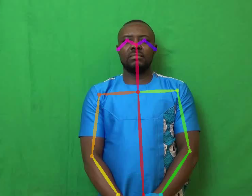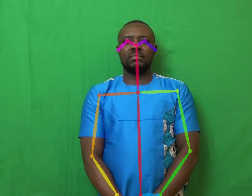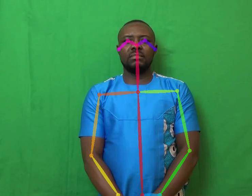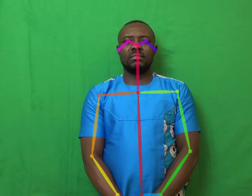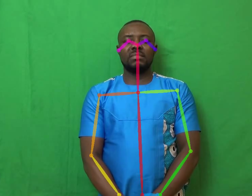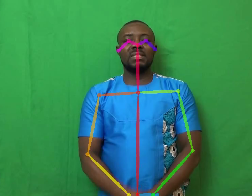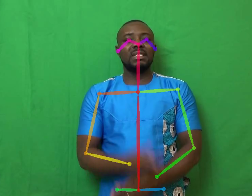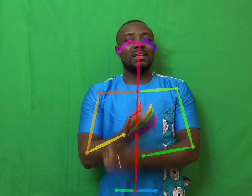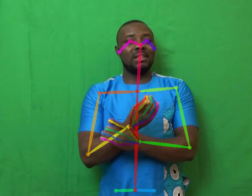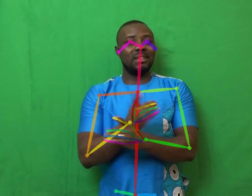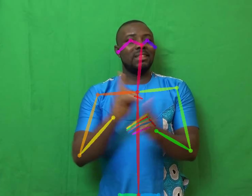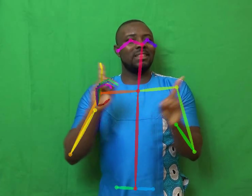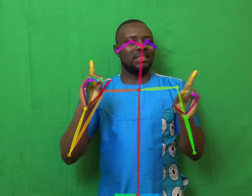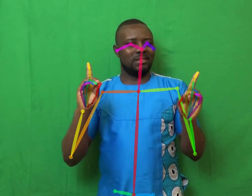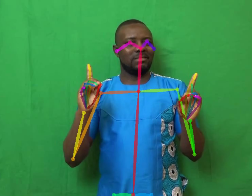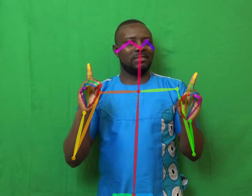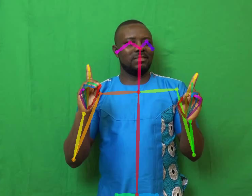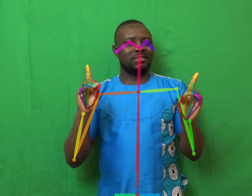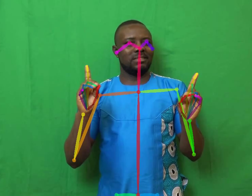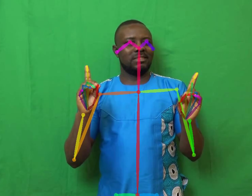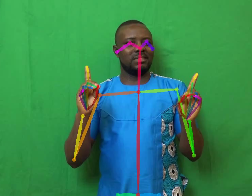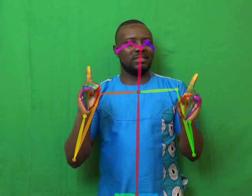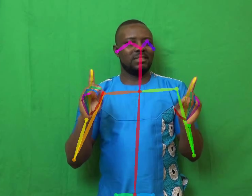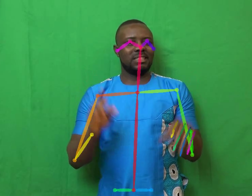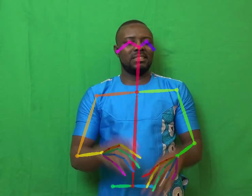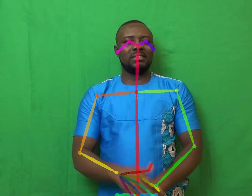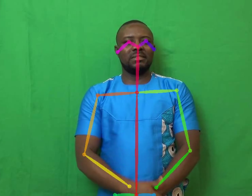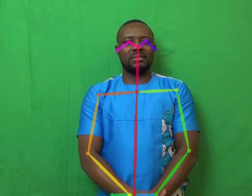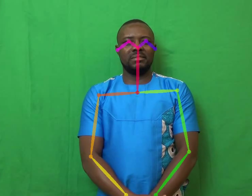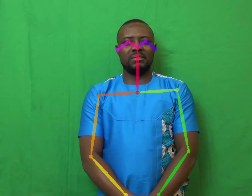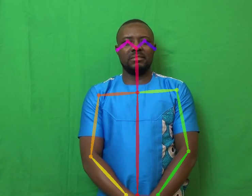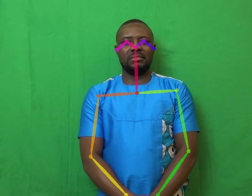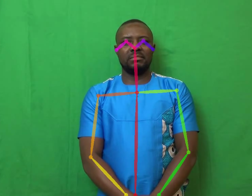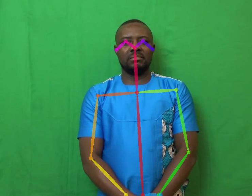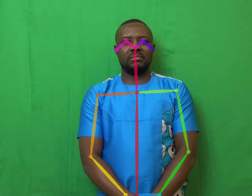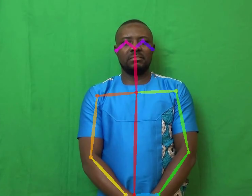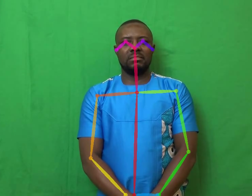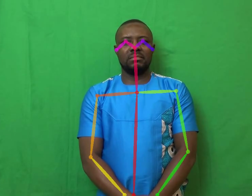democracy